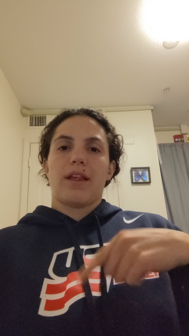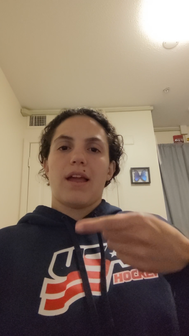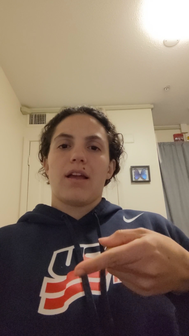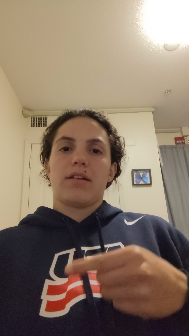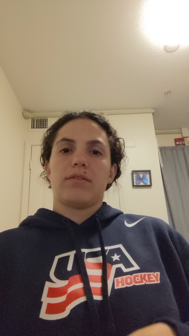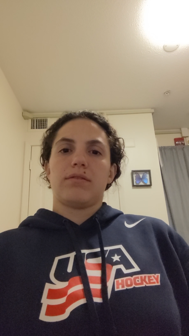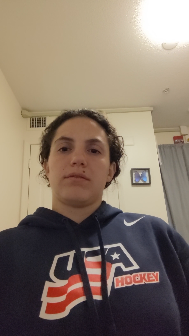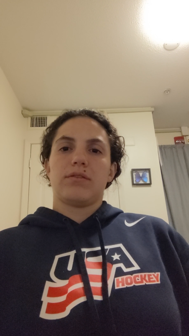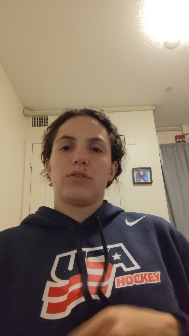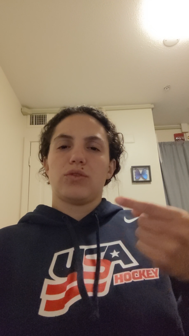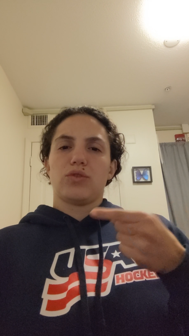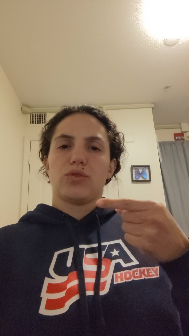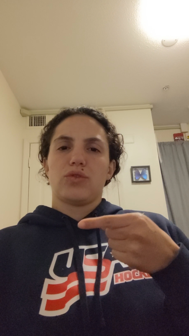hurt